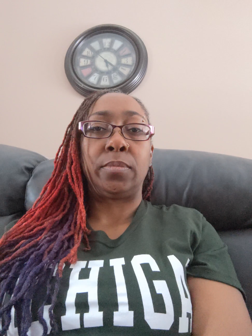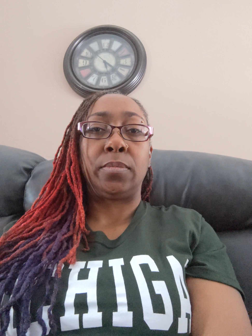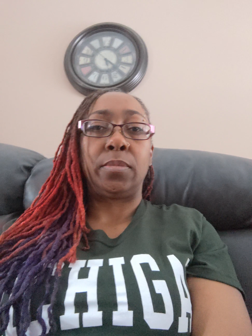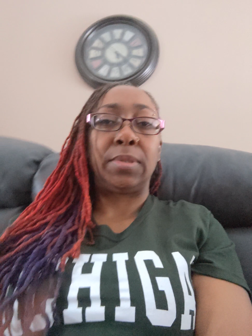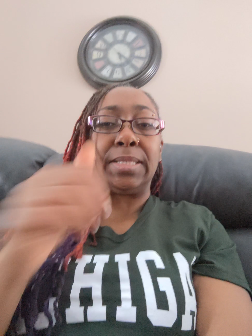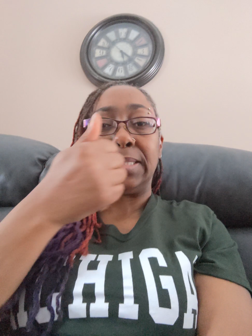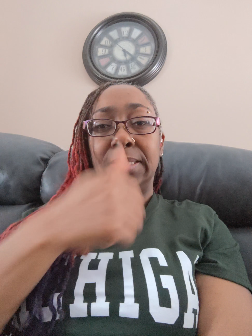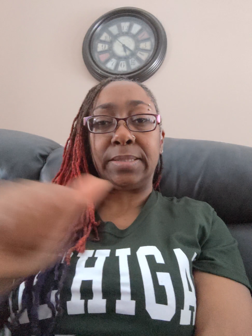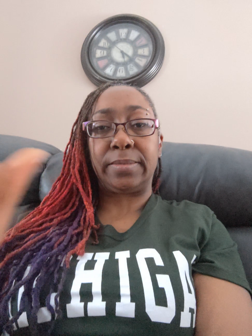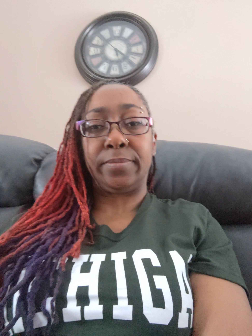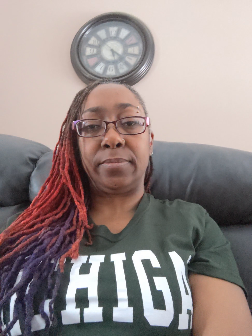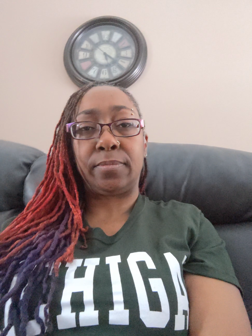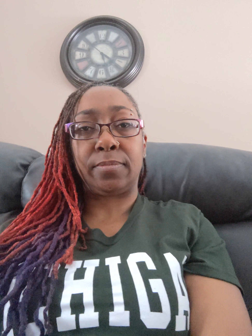any